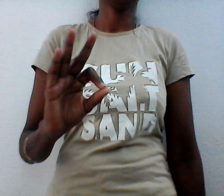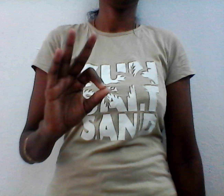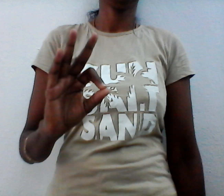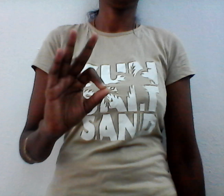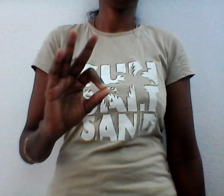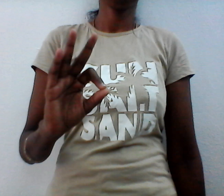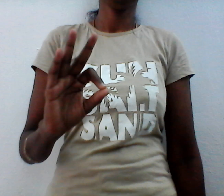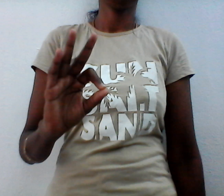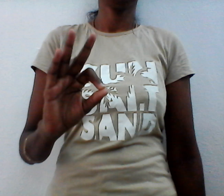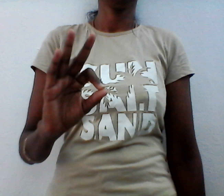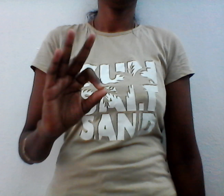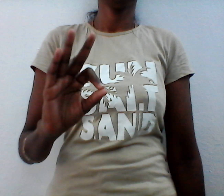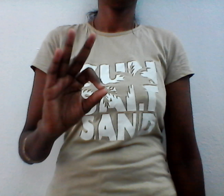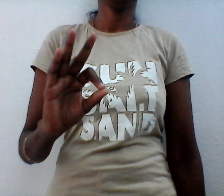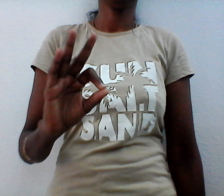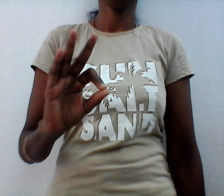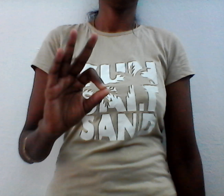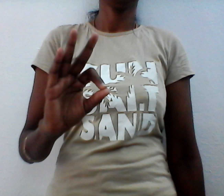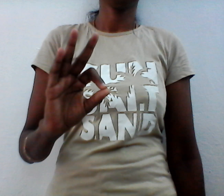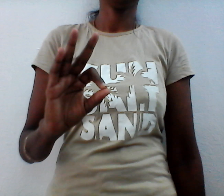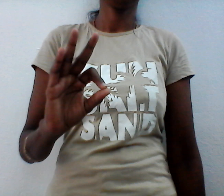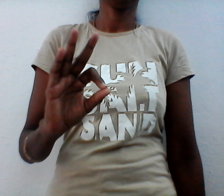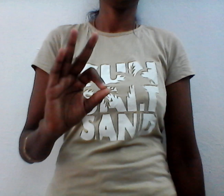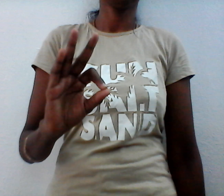ഒ